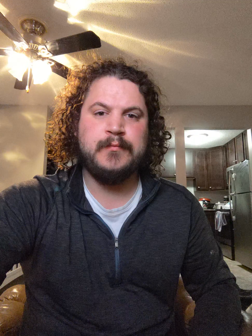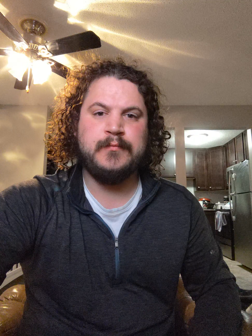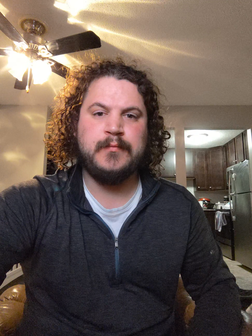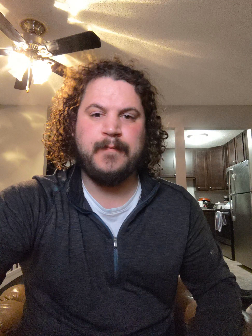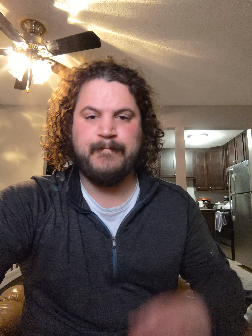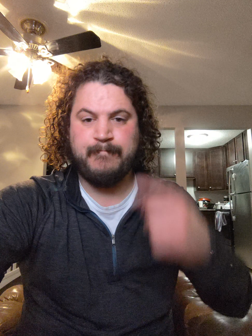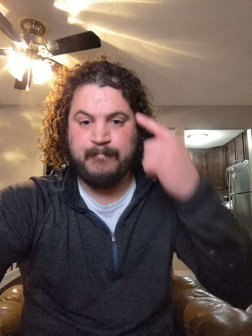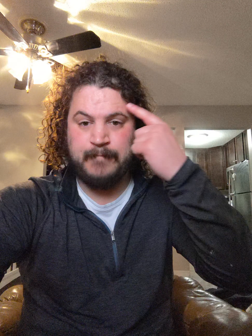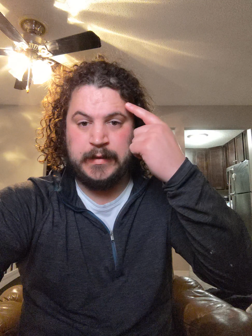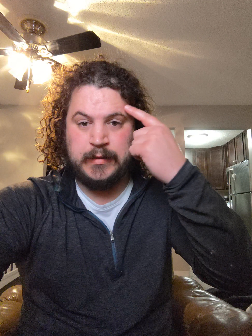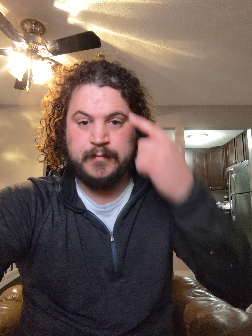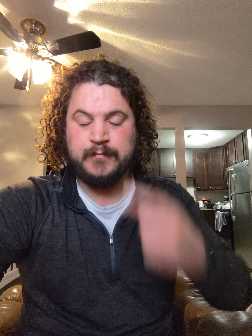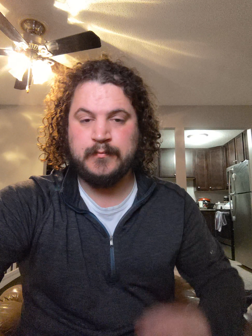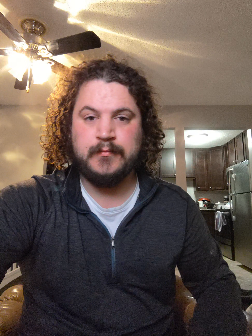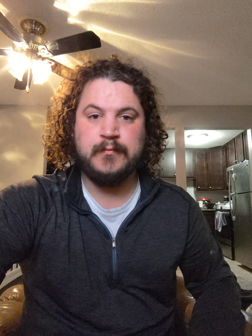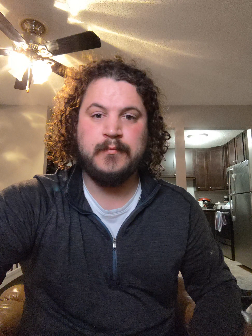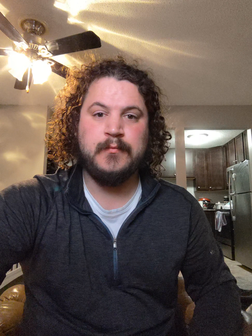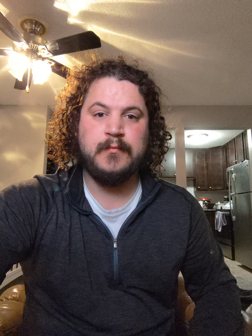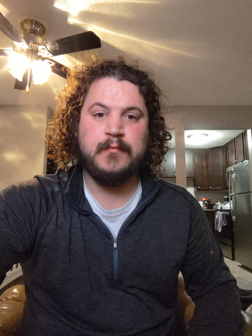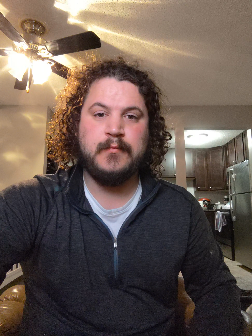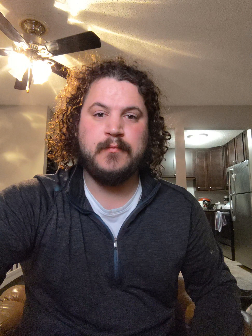penny